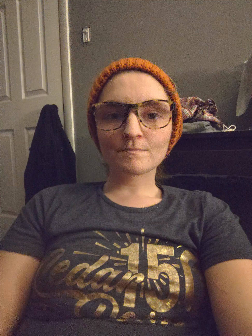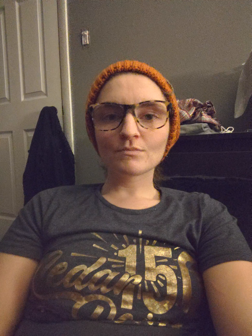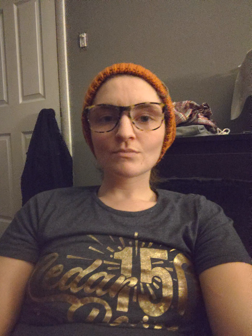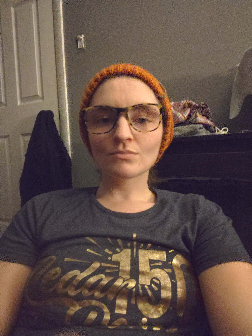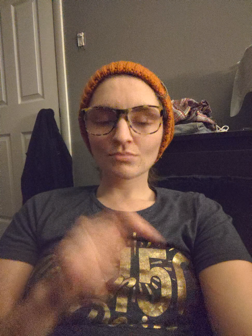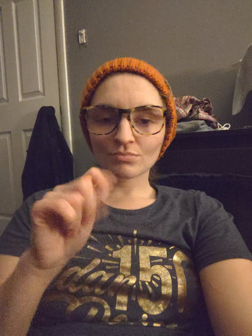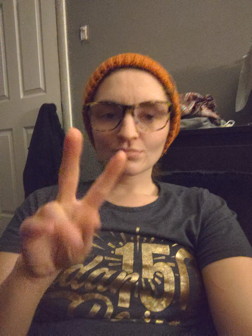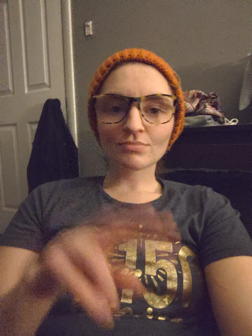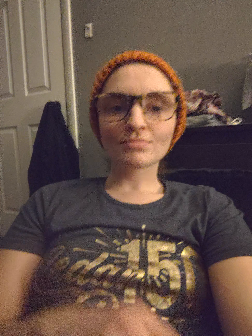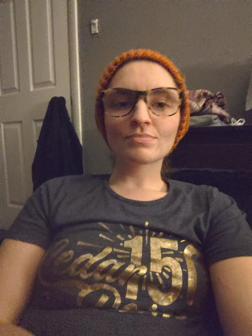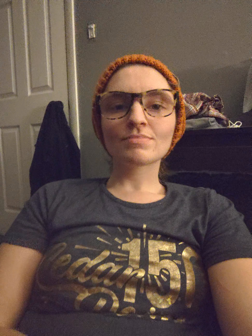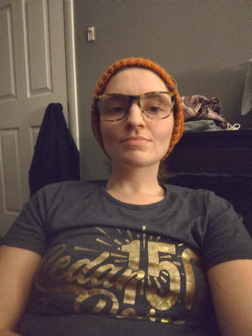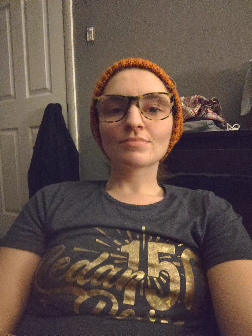TV